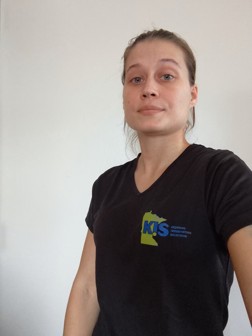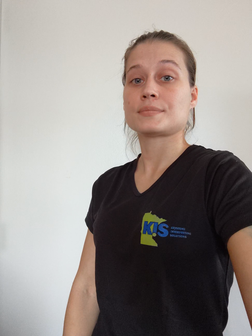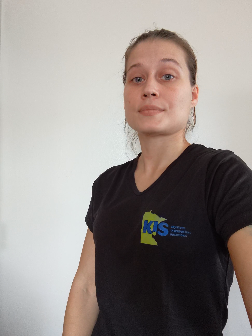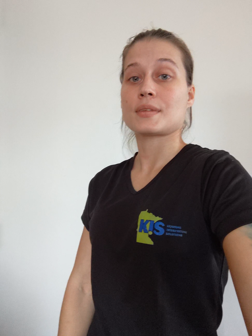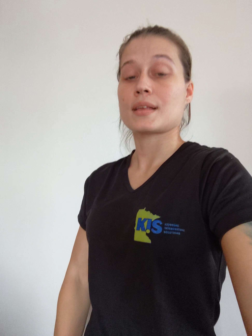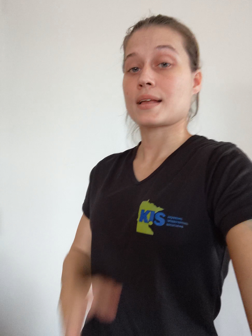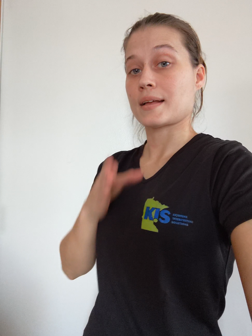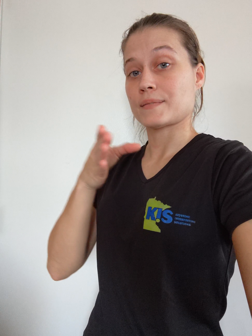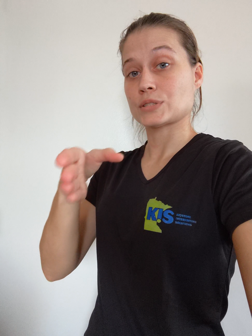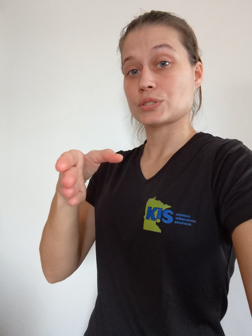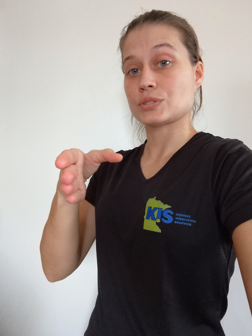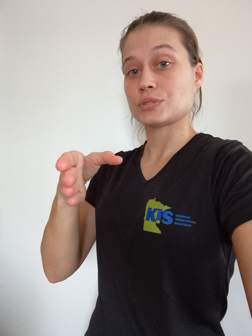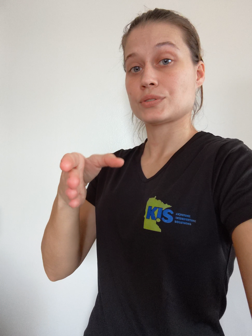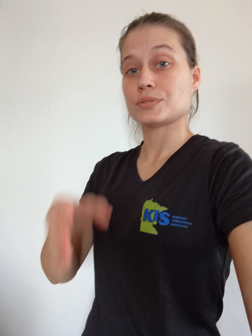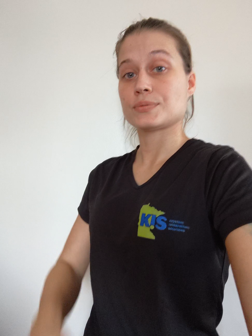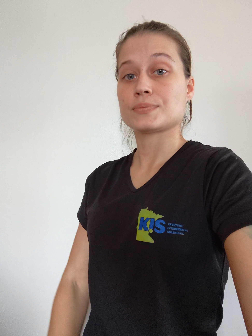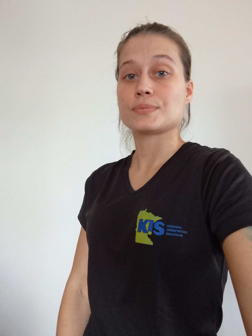after